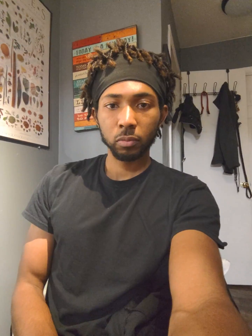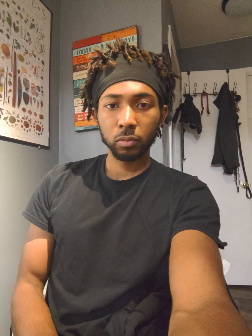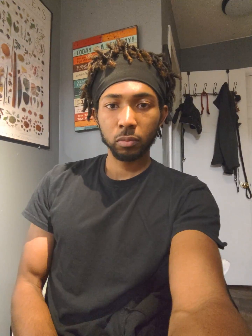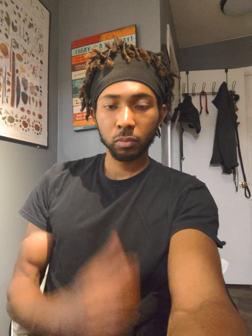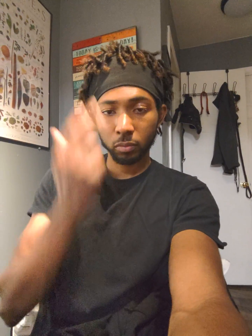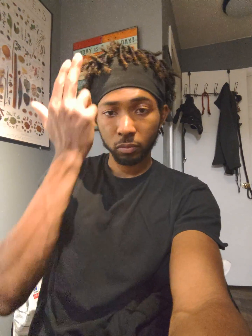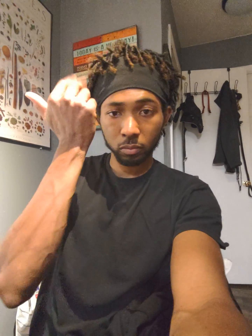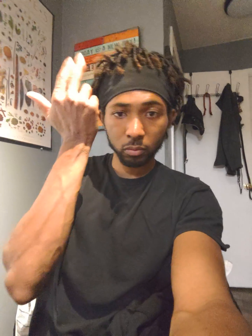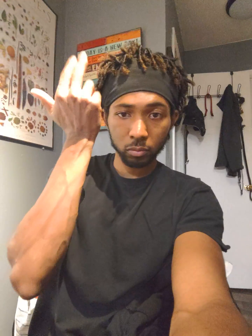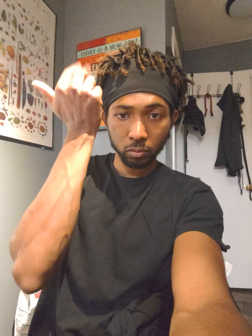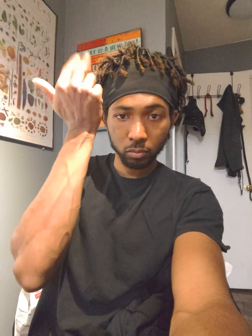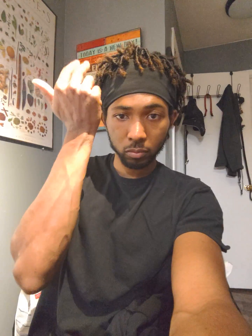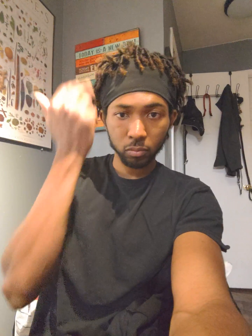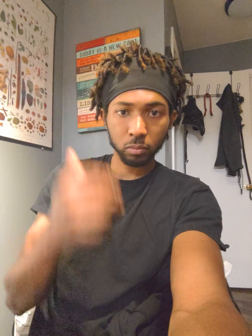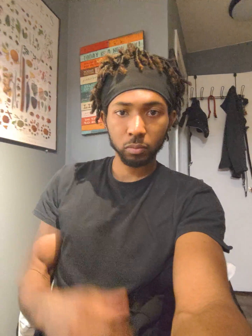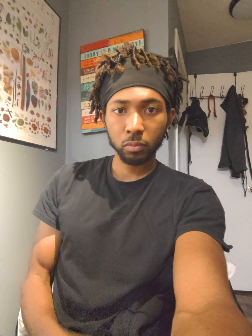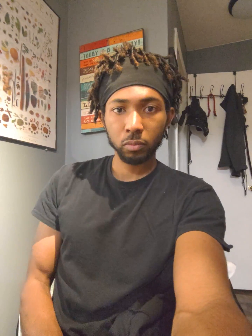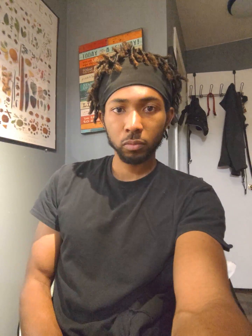bunny